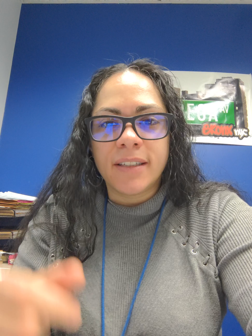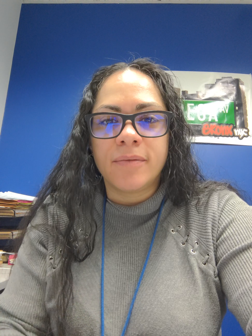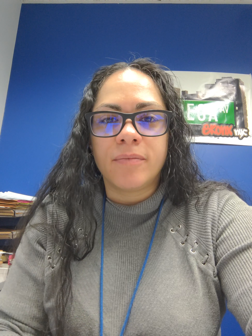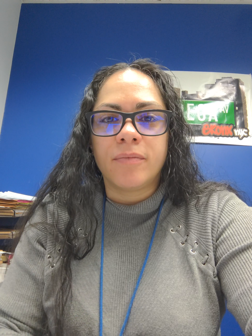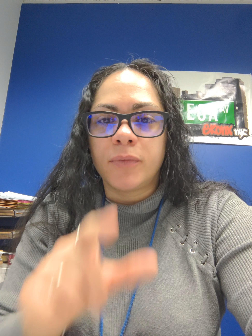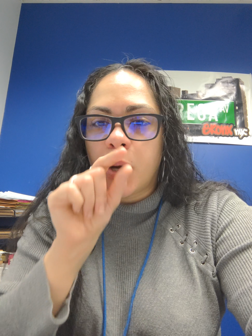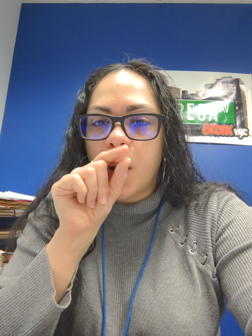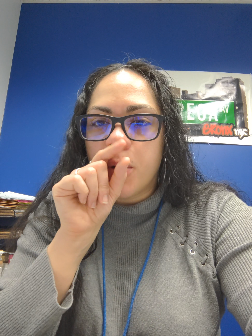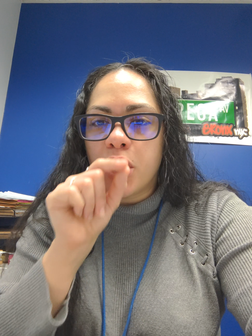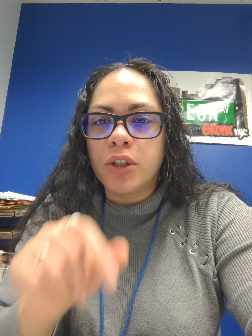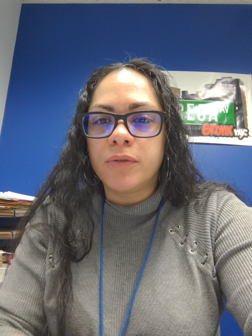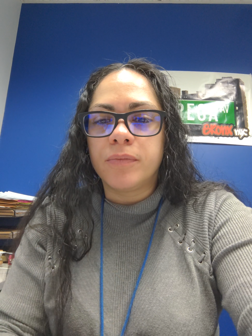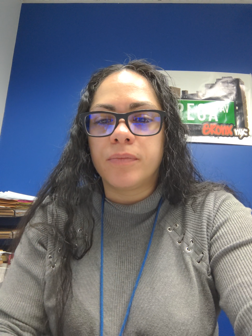bird